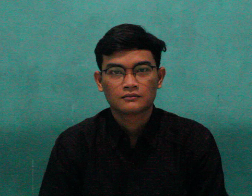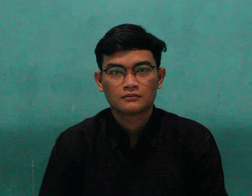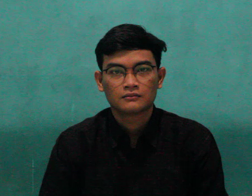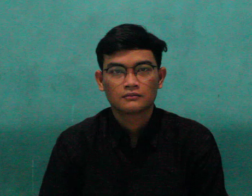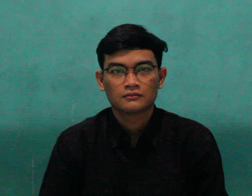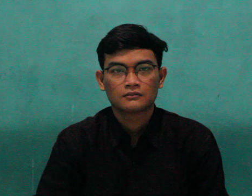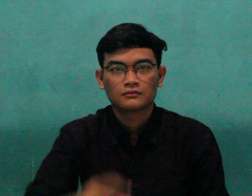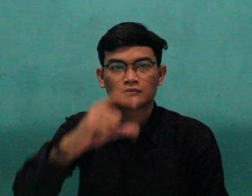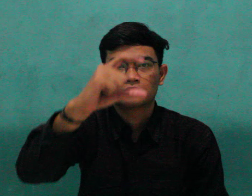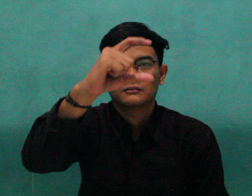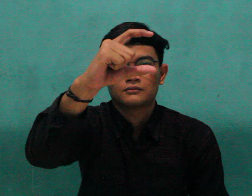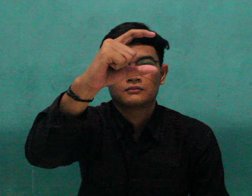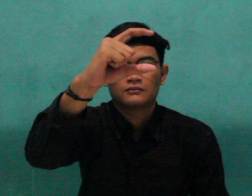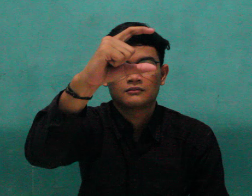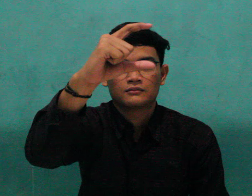C